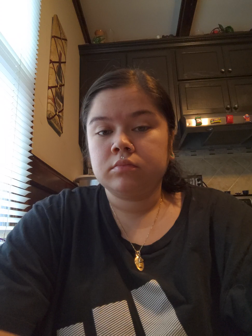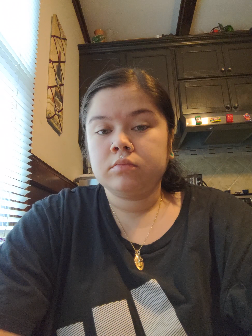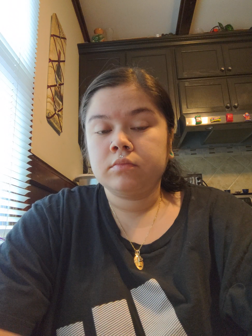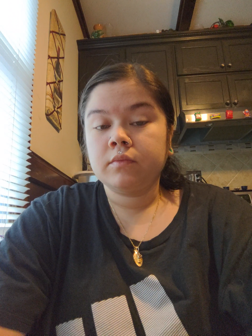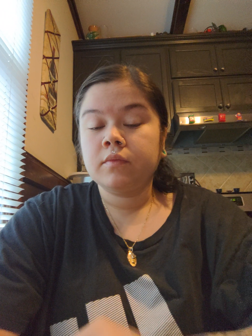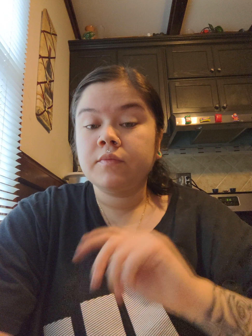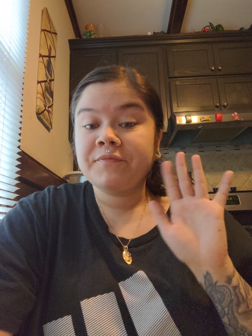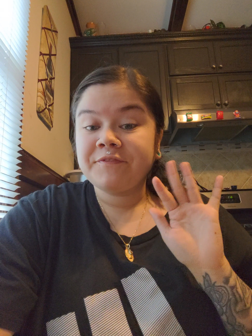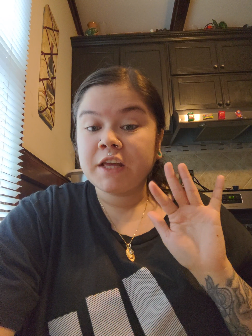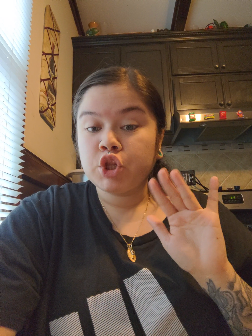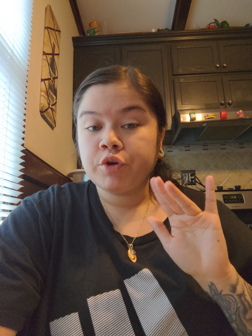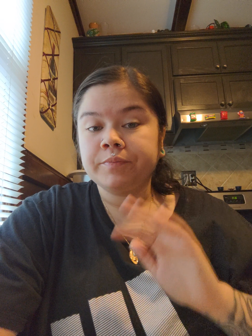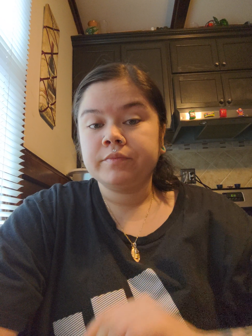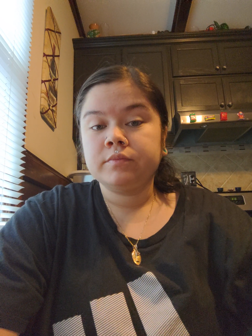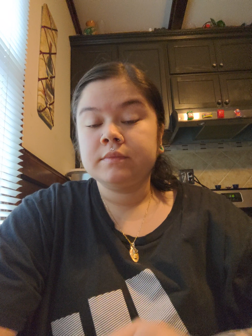finger